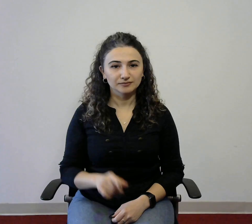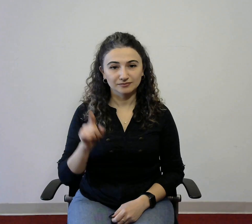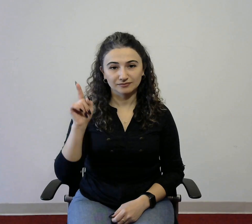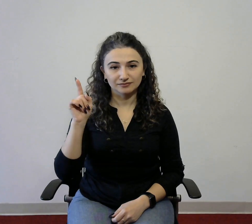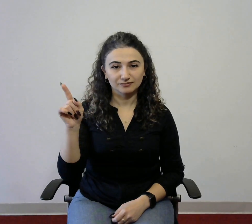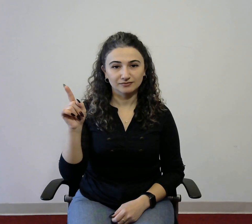O